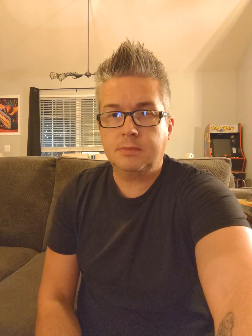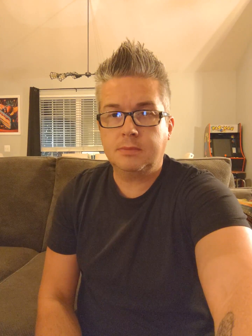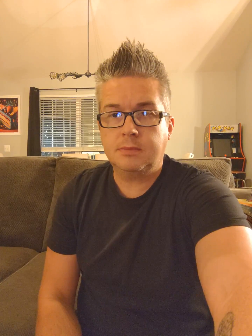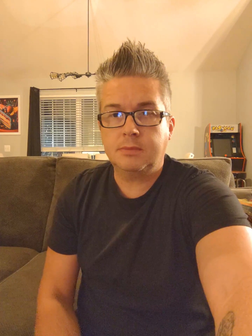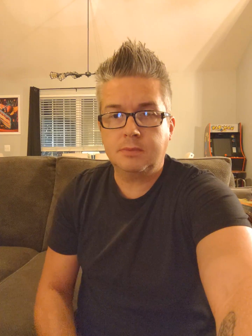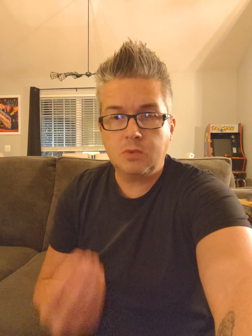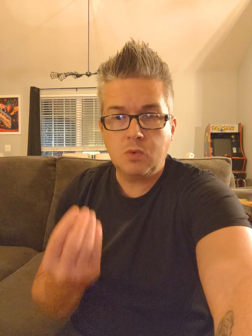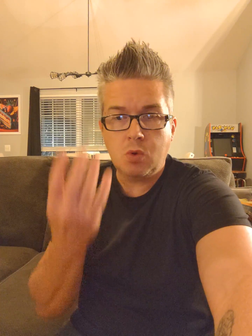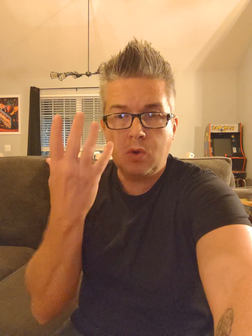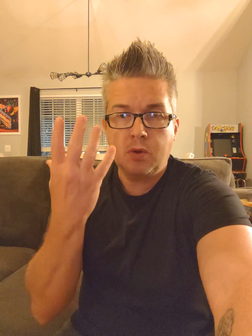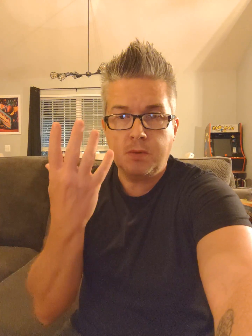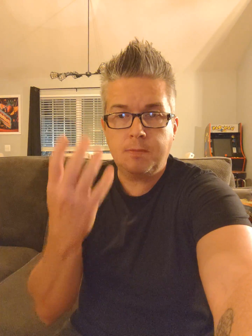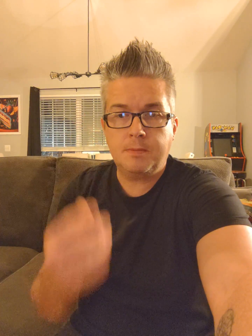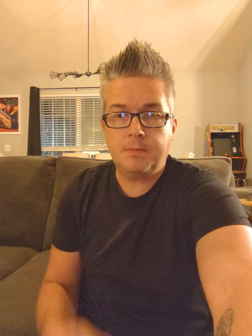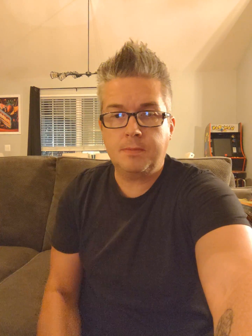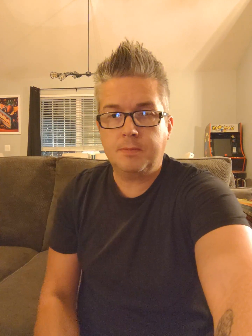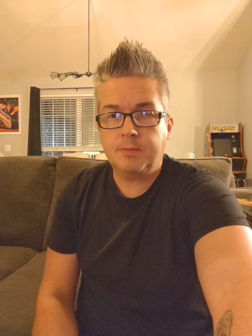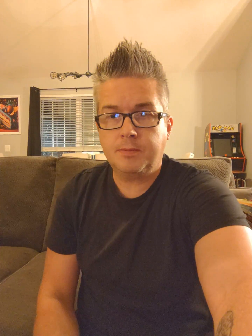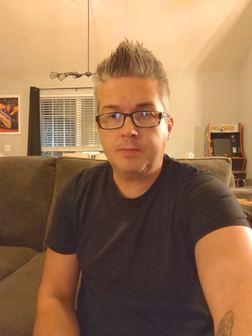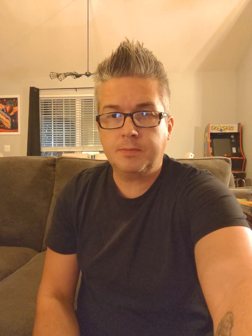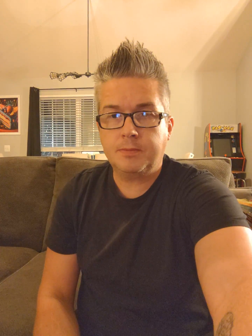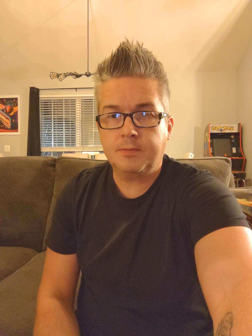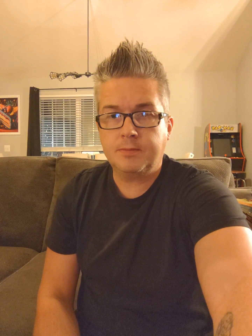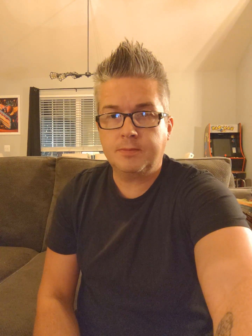plants